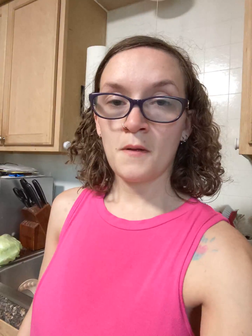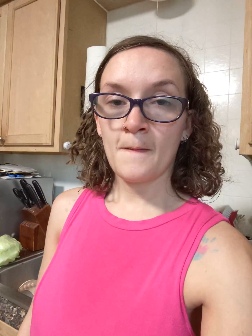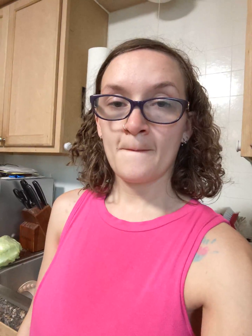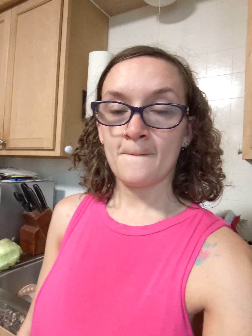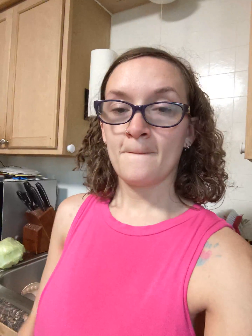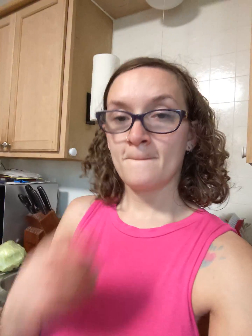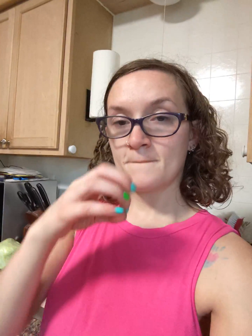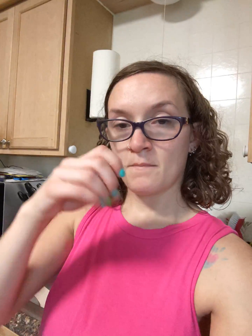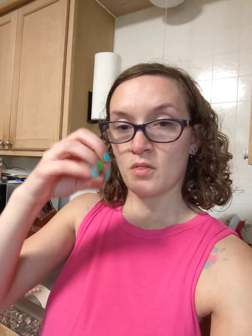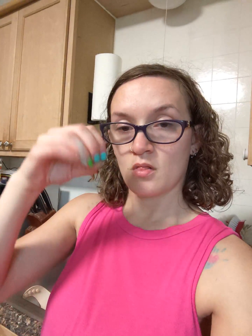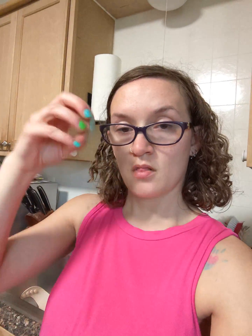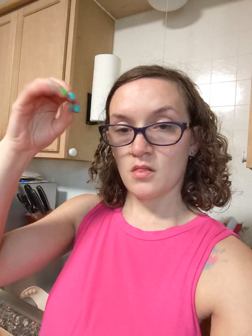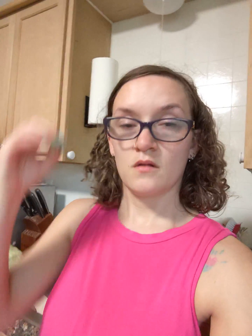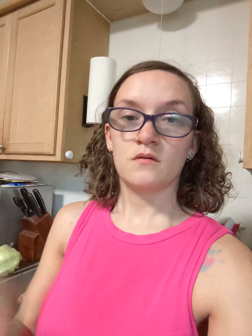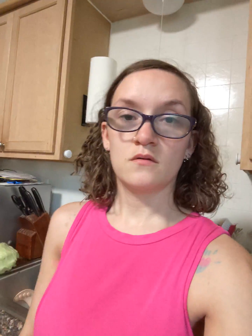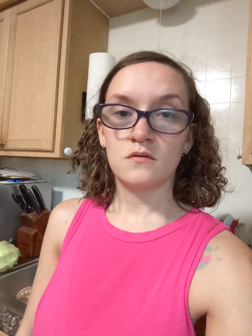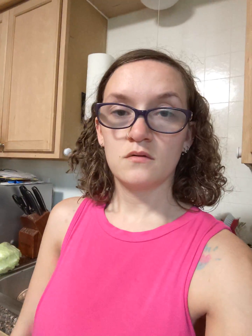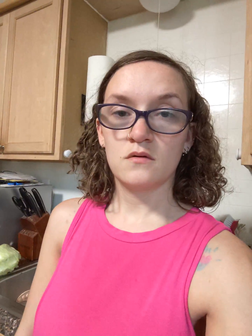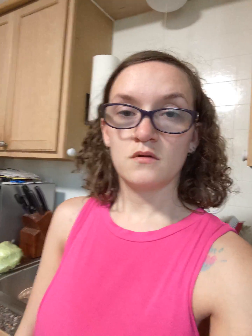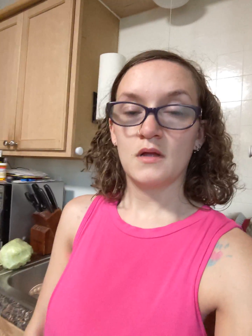bubbles